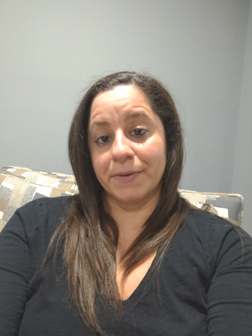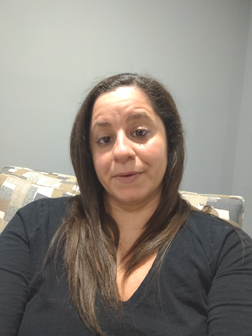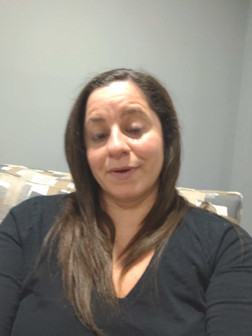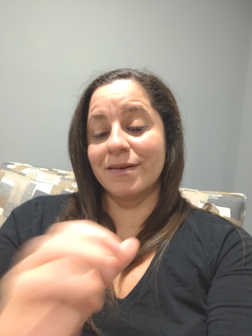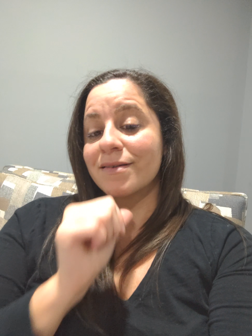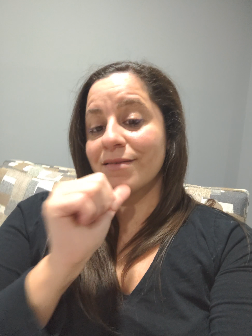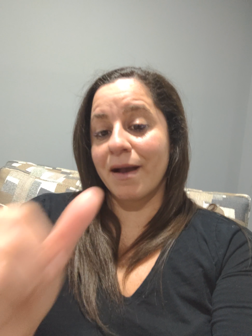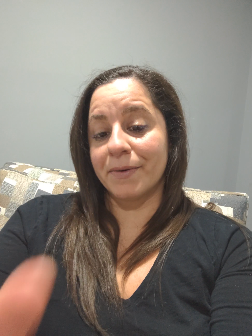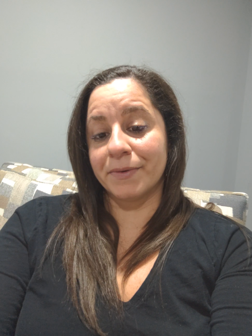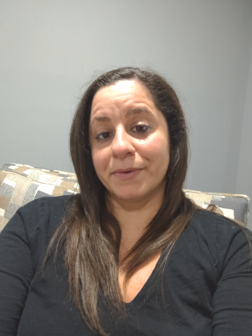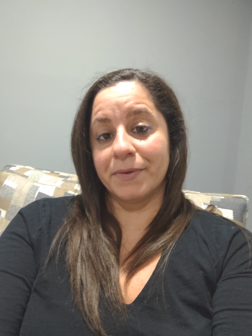not